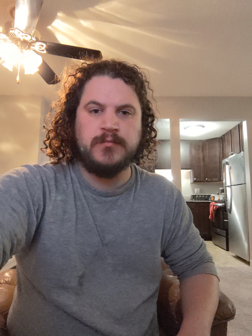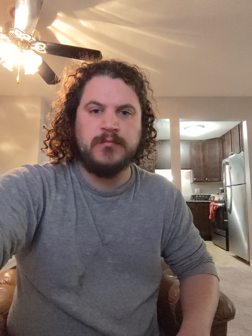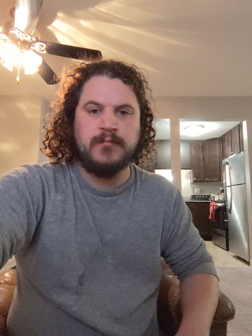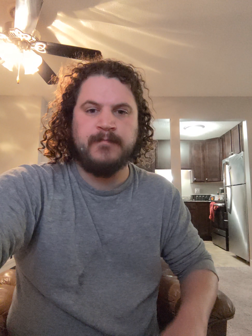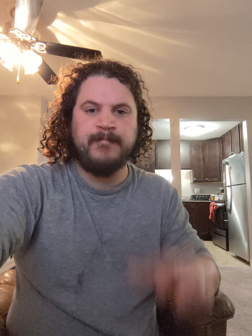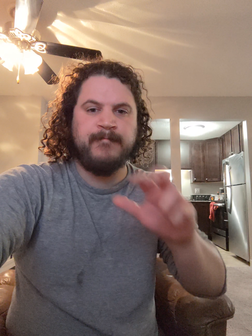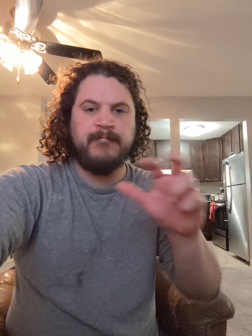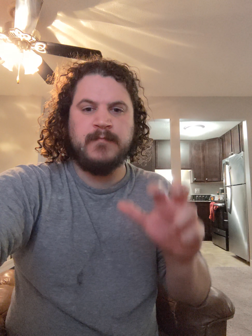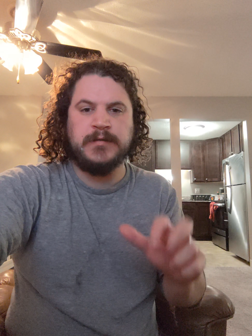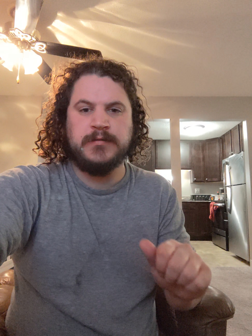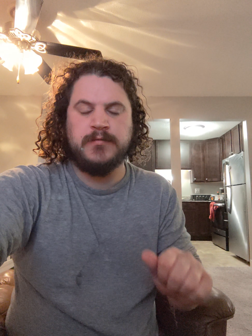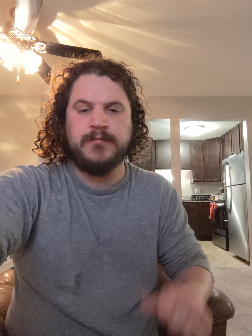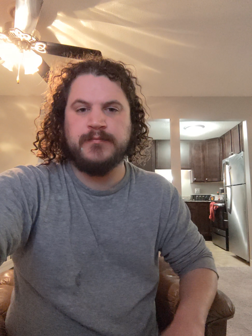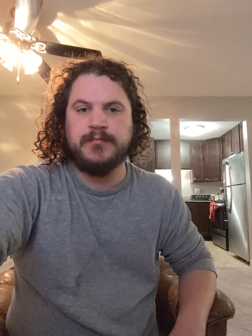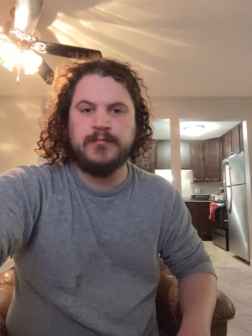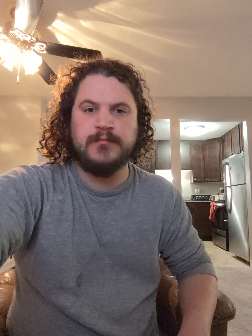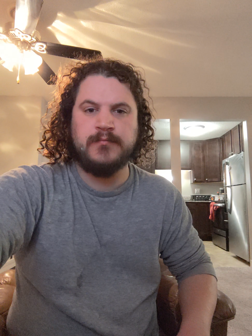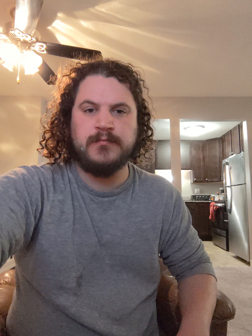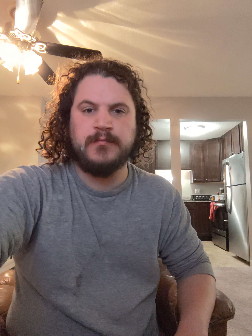pizza